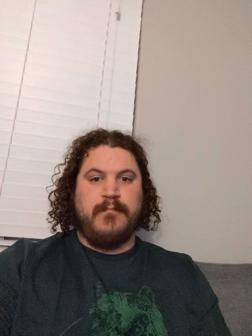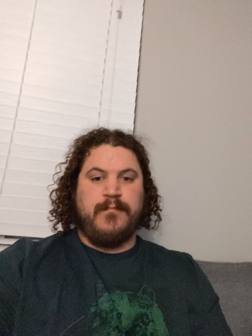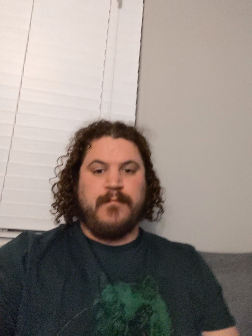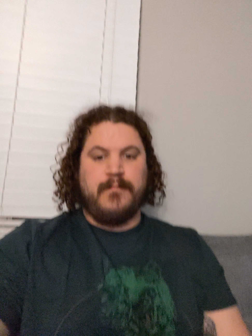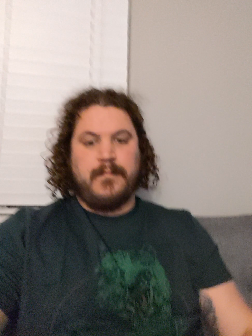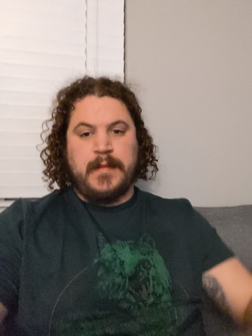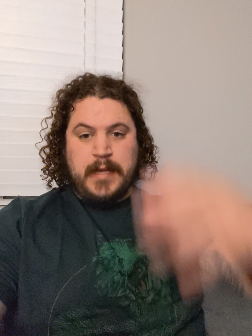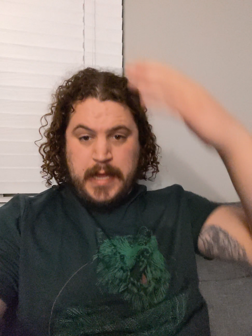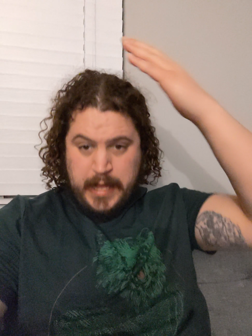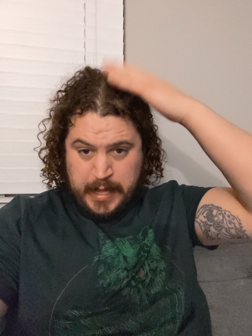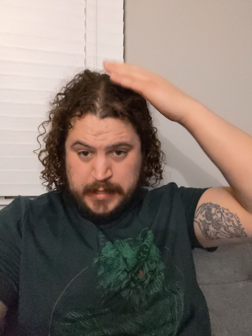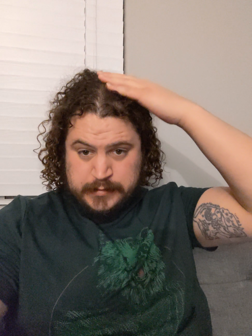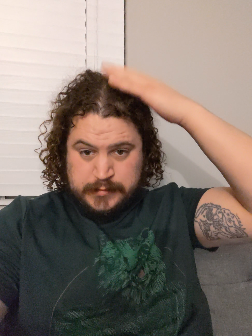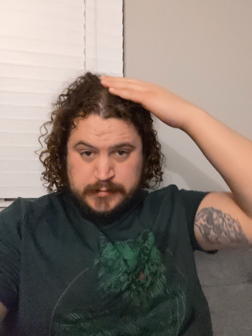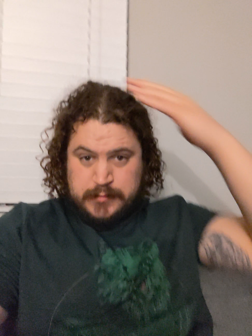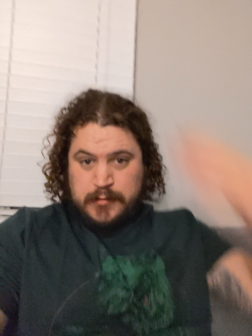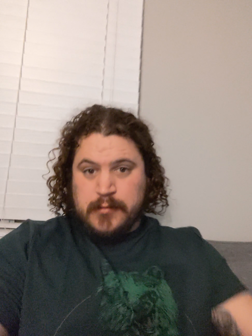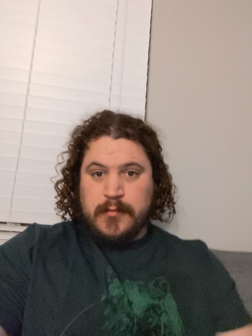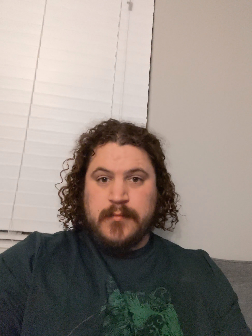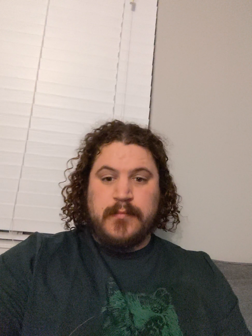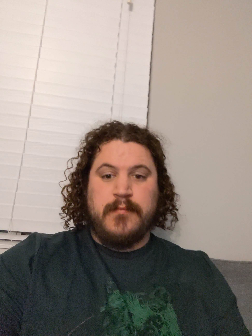hat